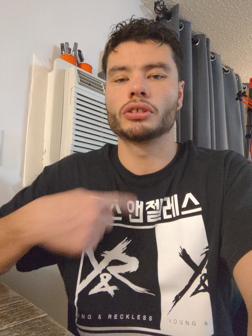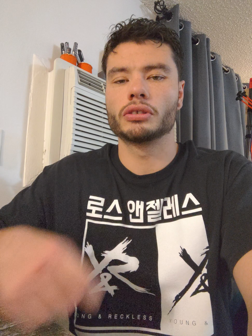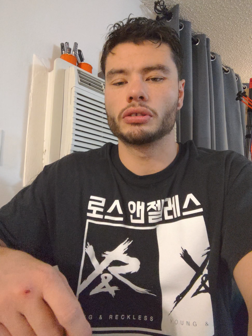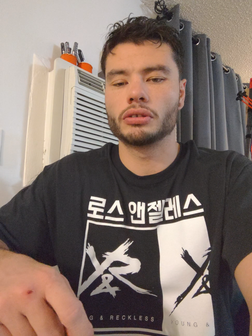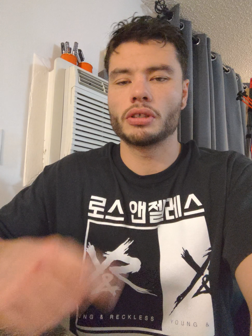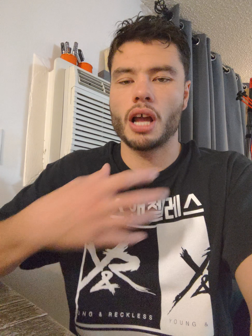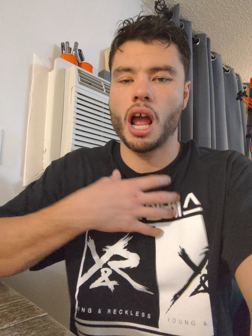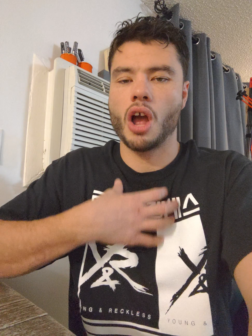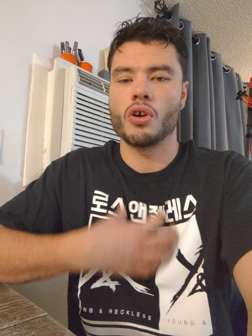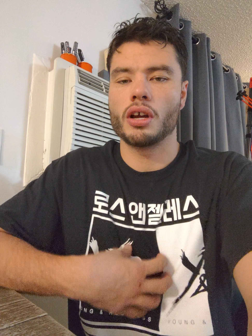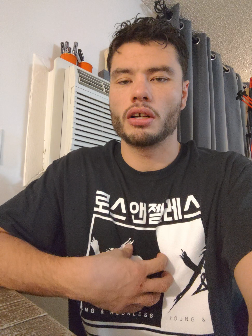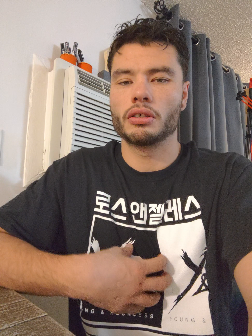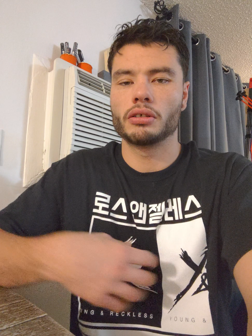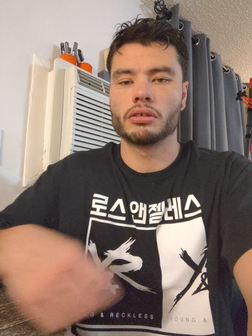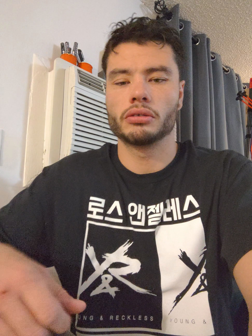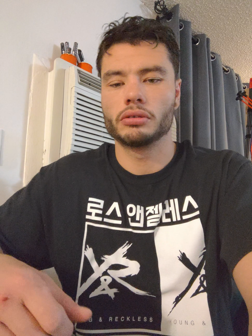hungry